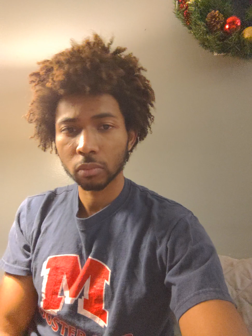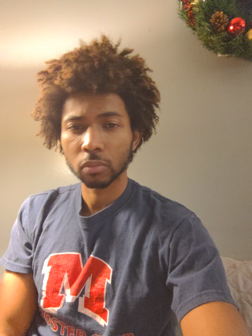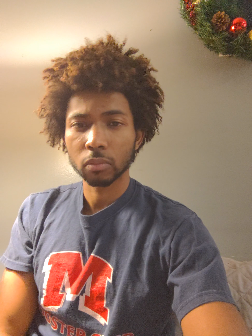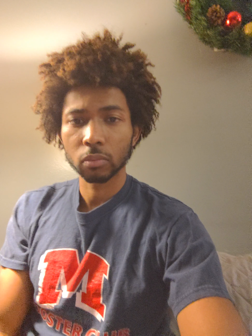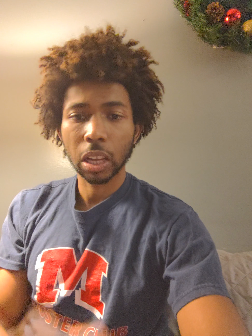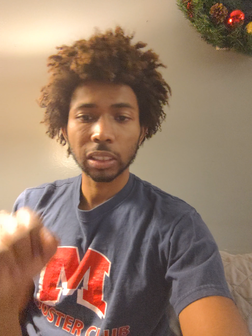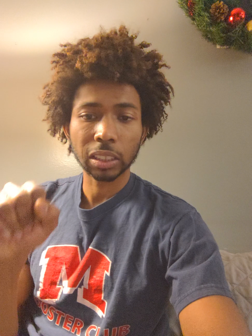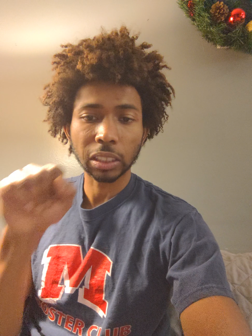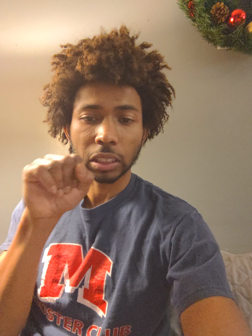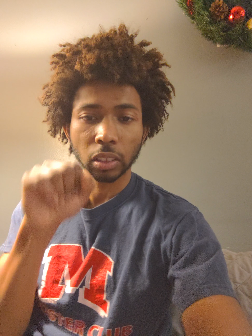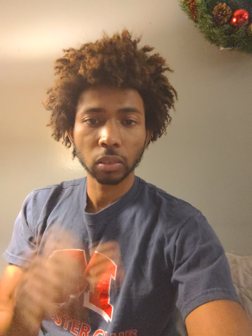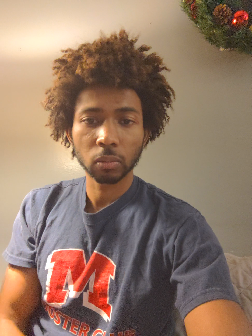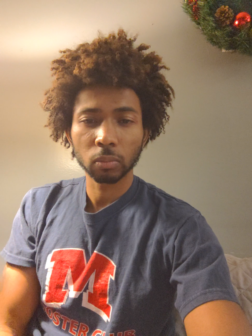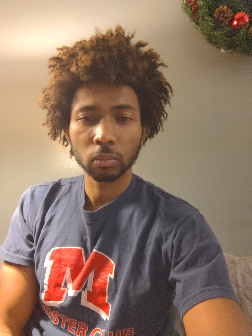carrot